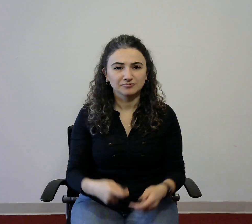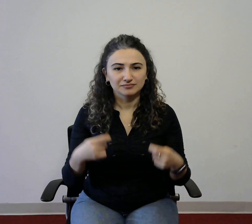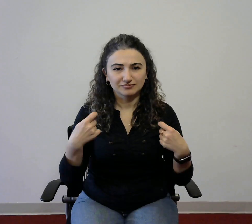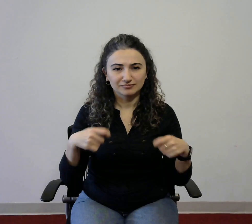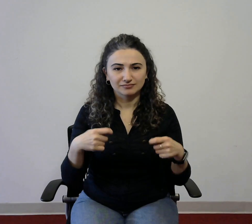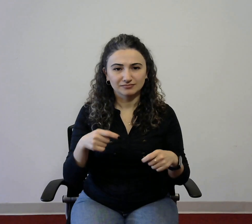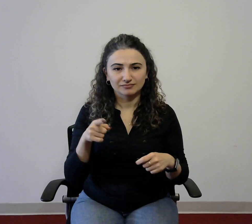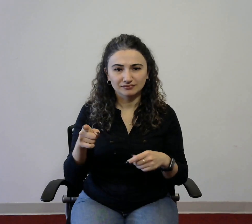satıcı